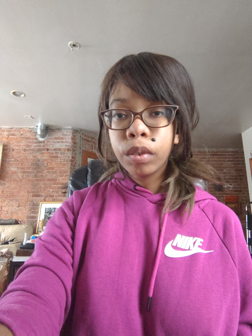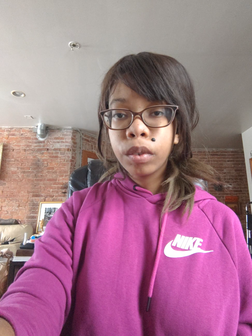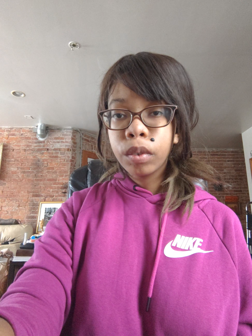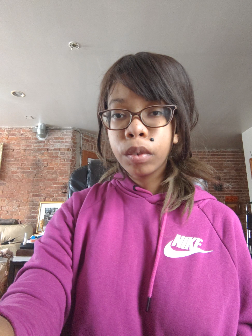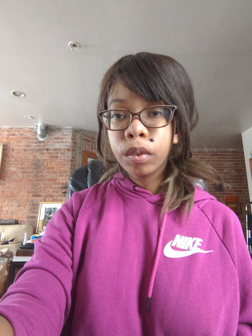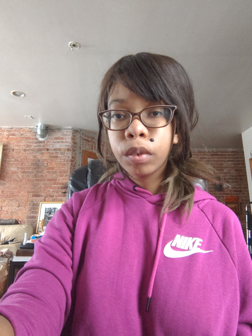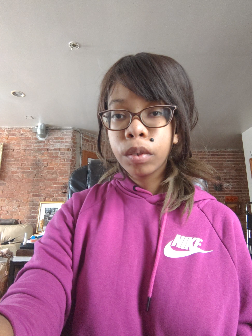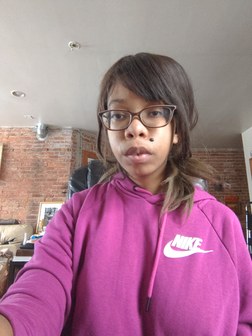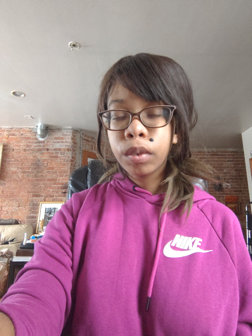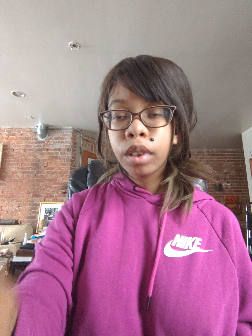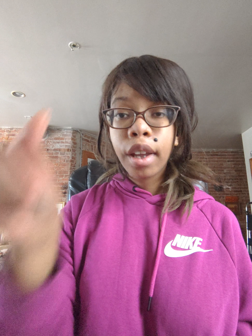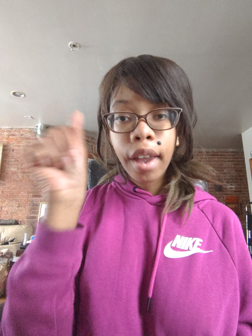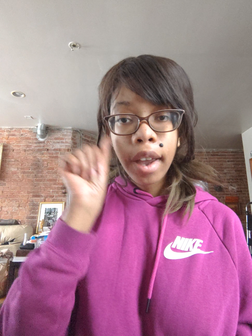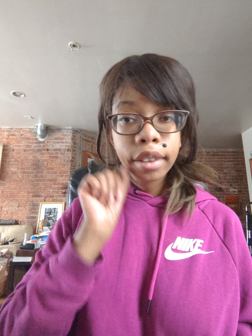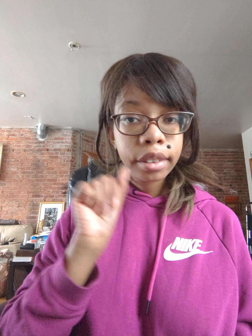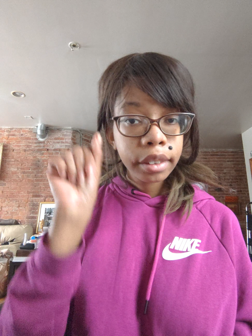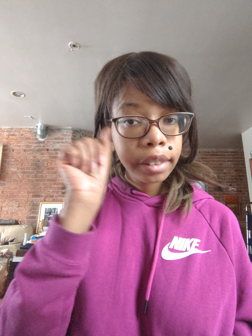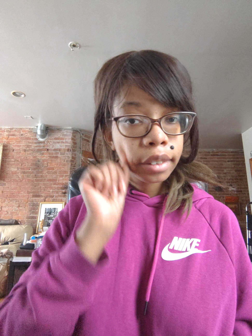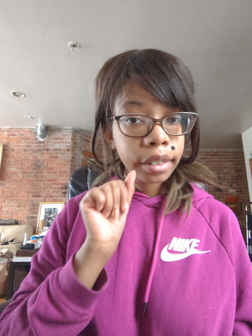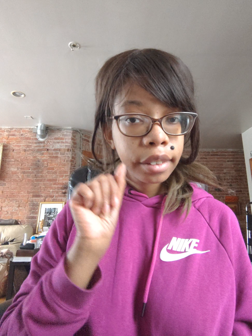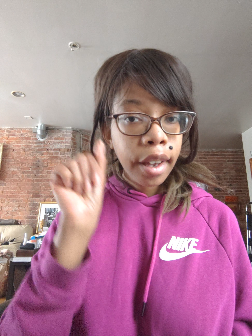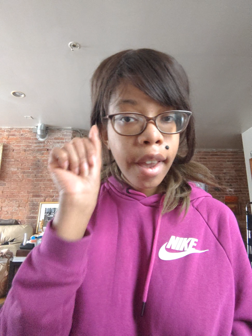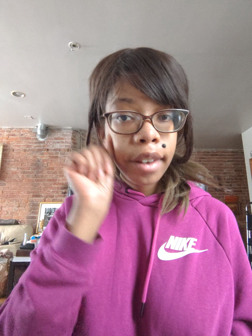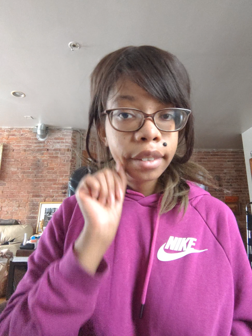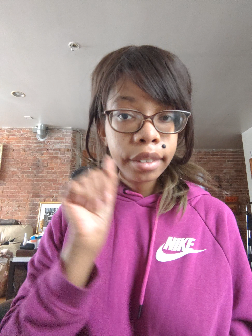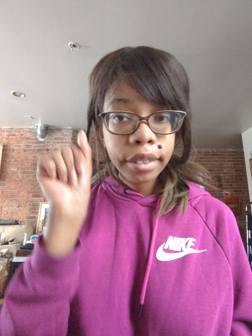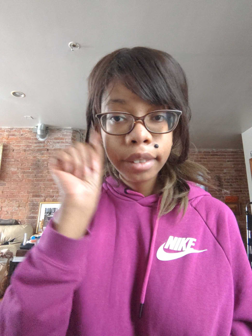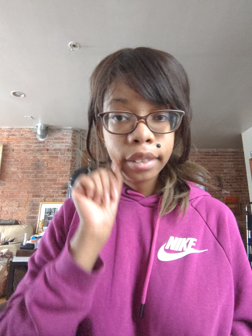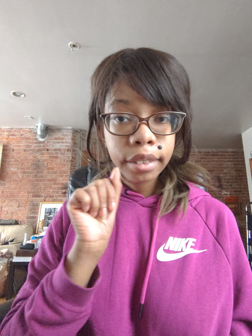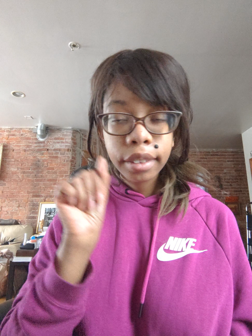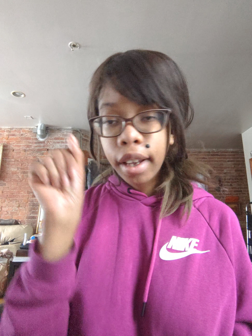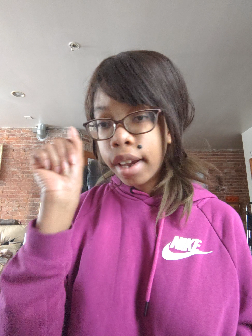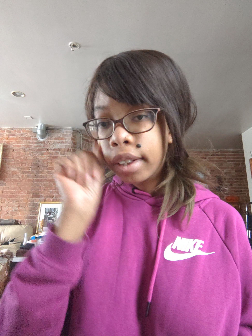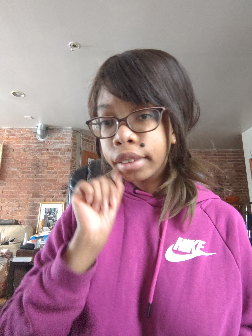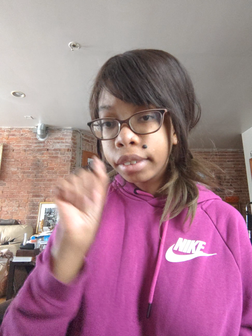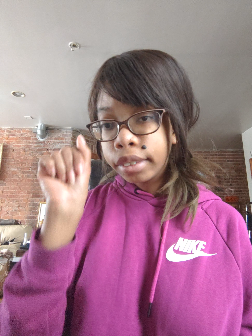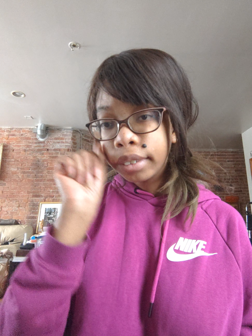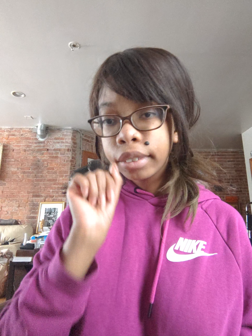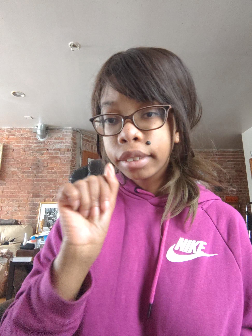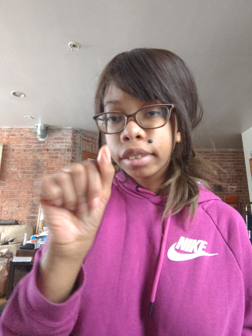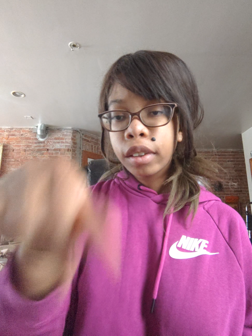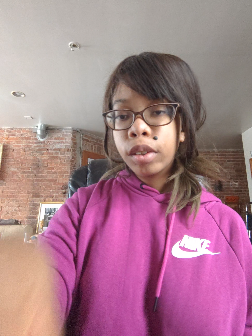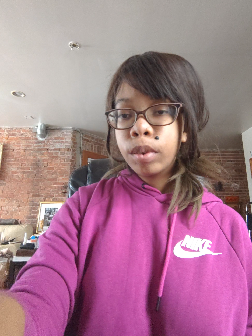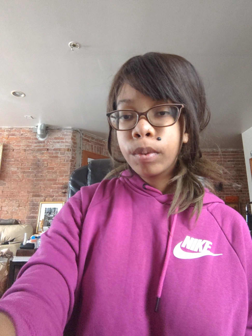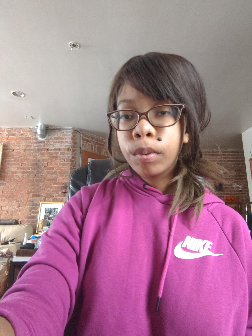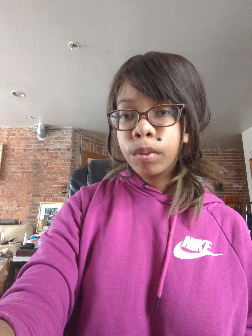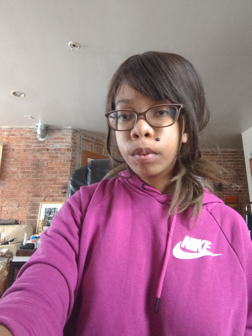aunt